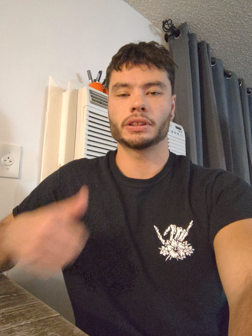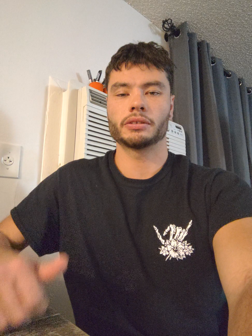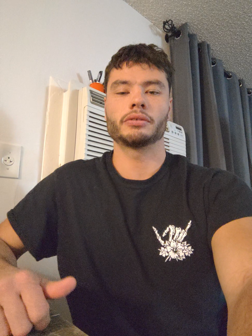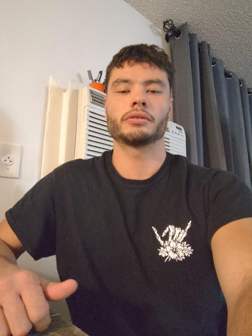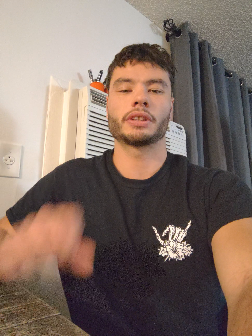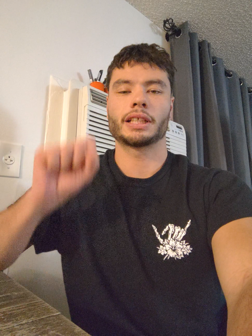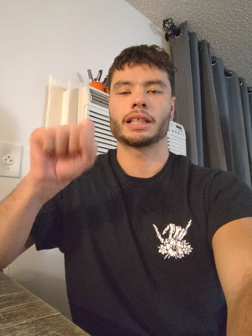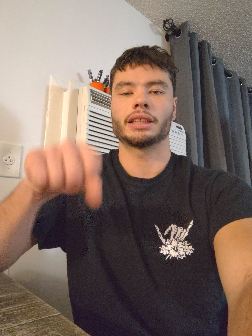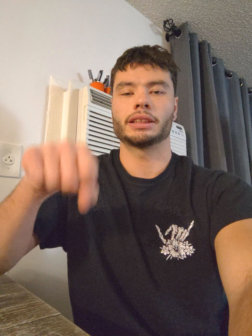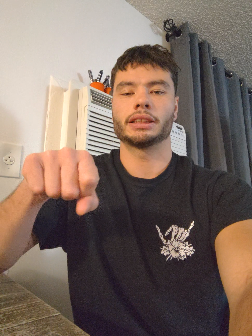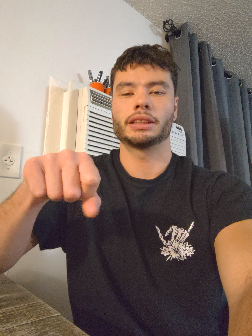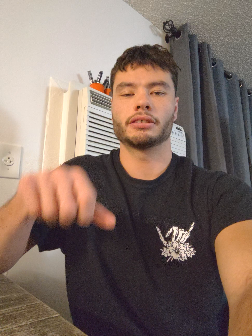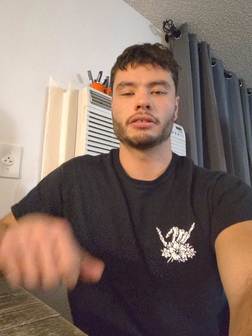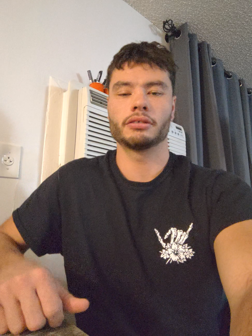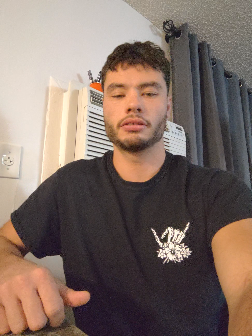yes